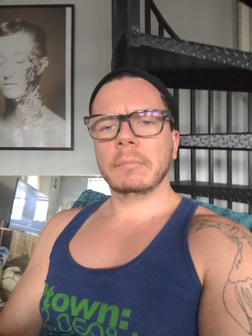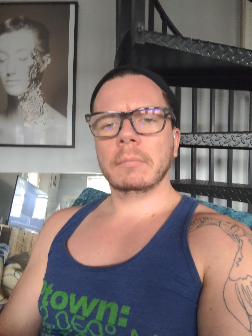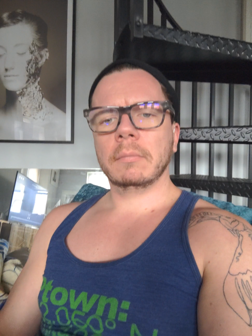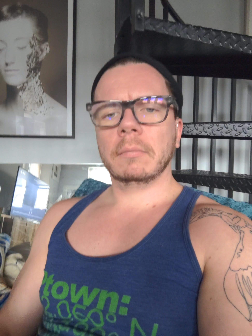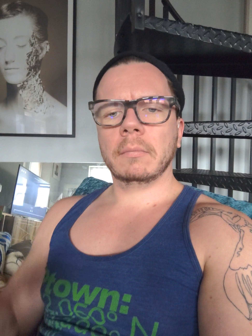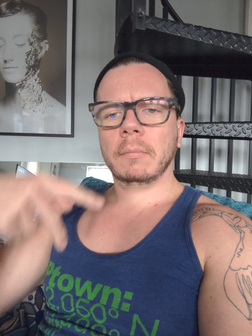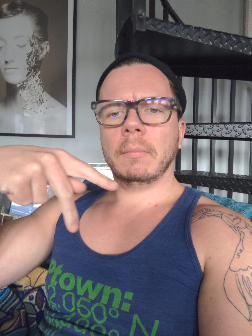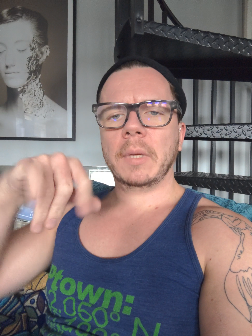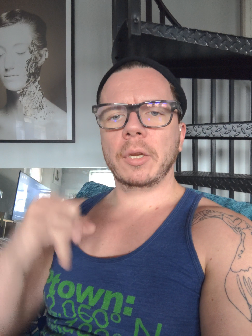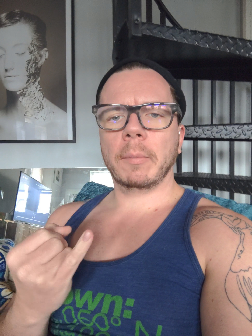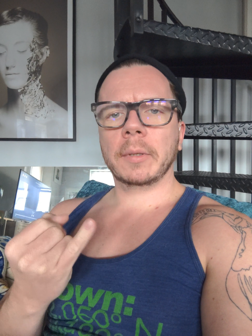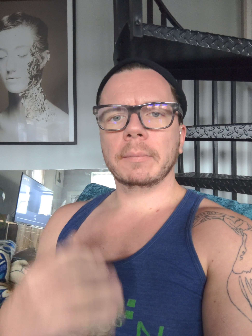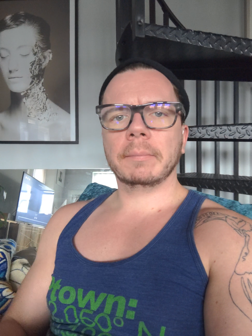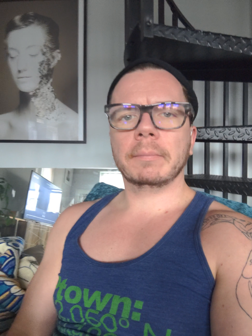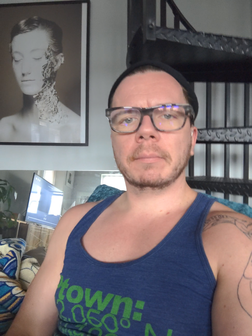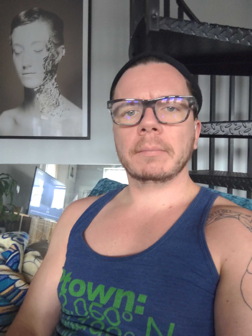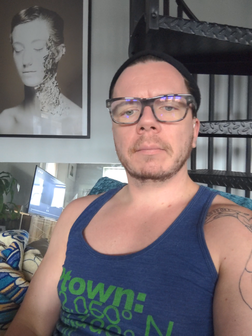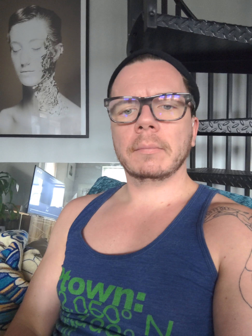pajamas